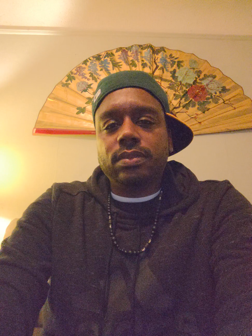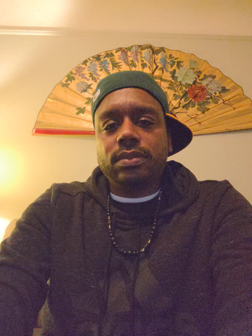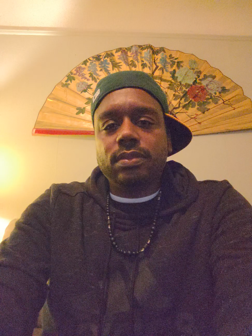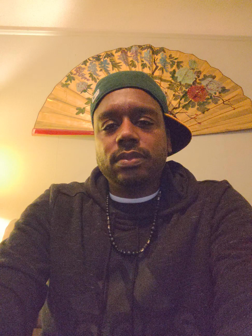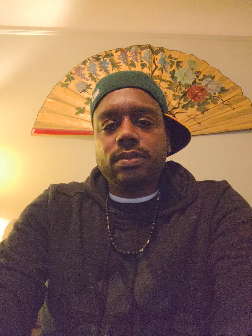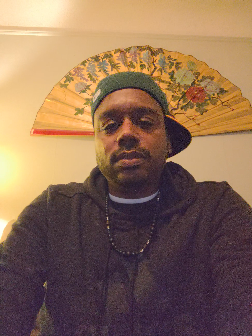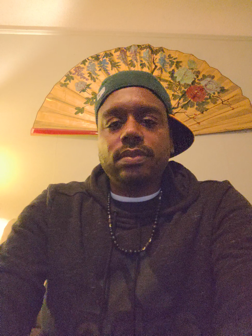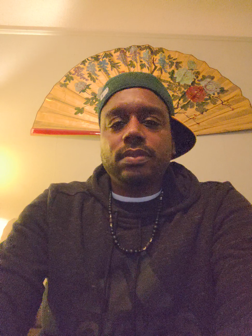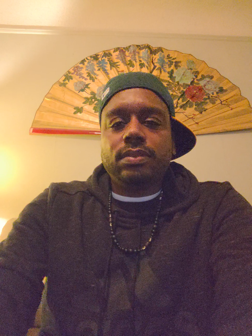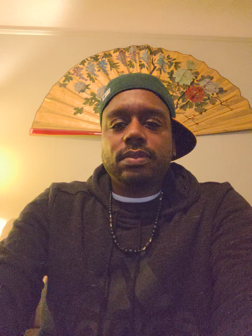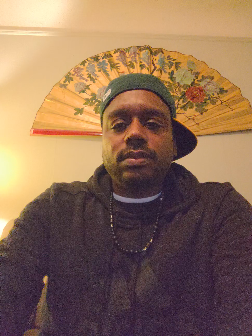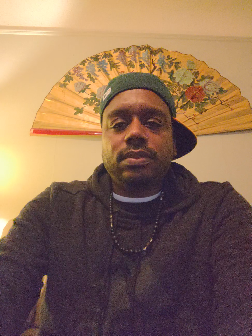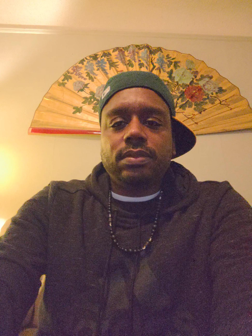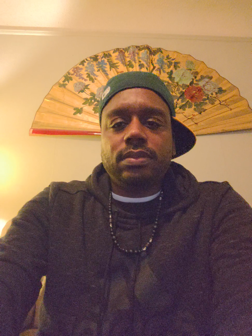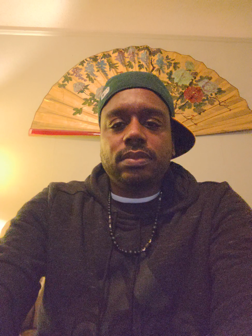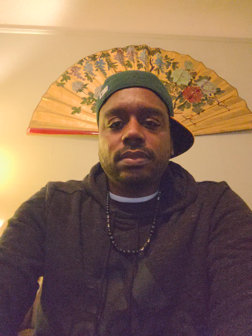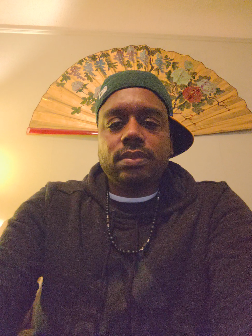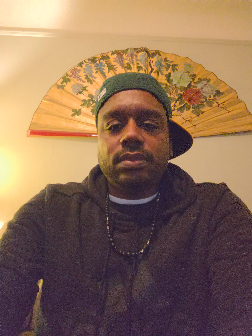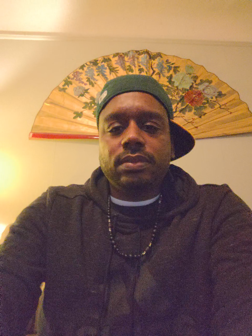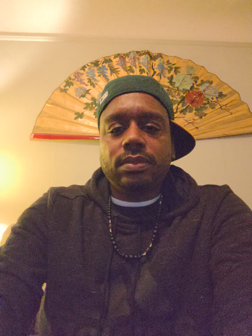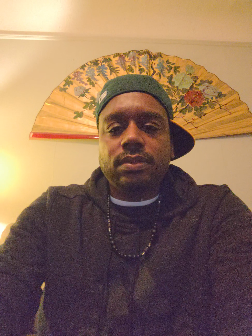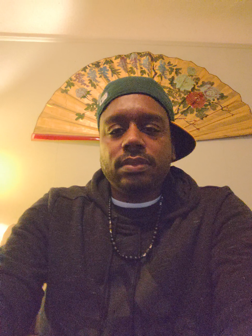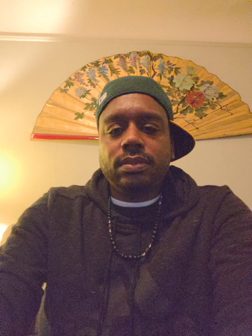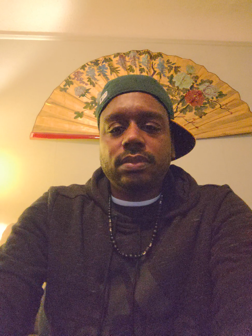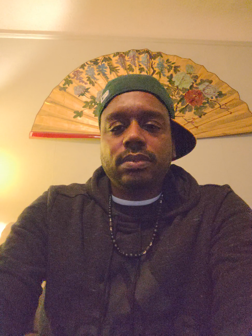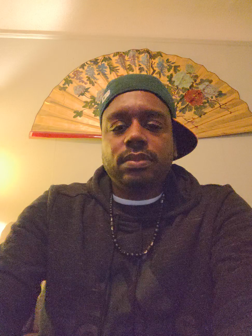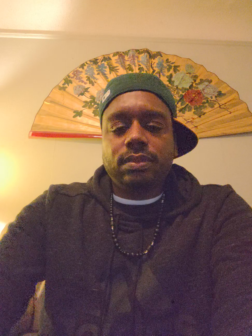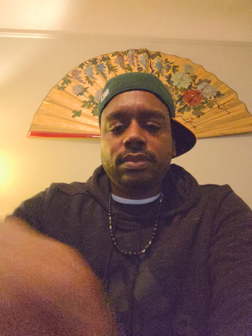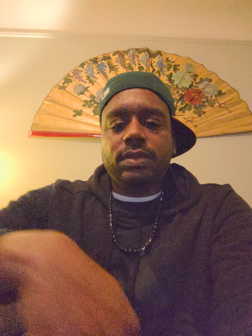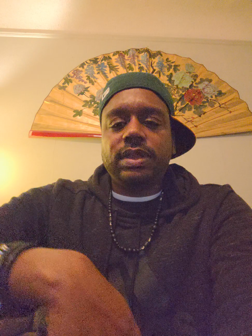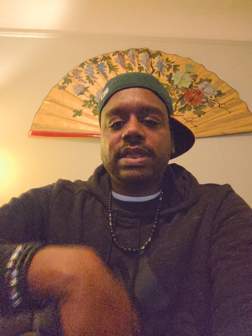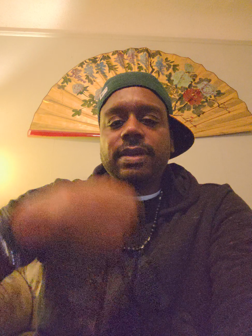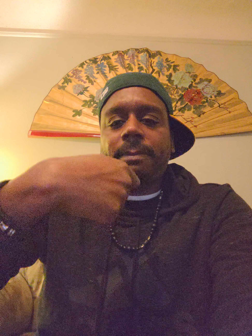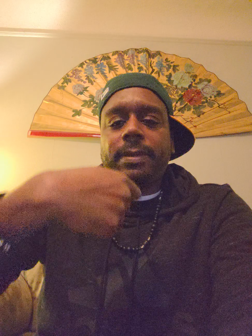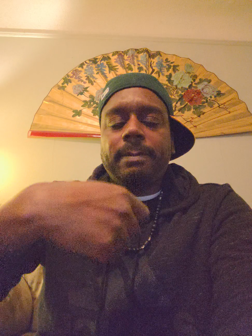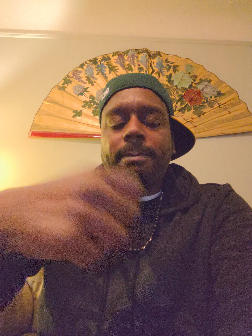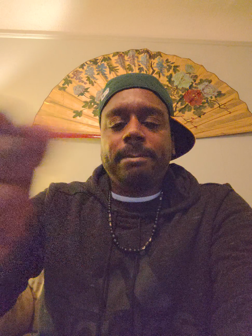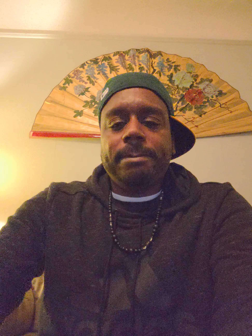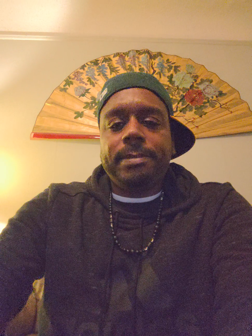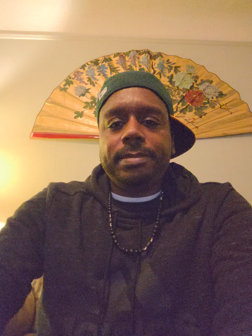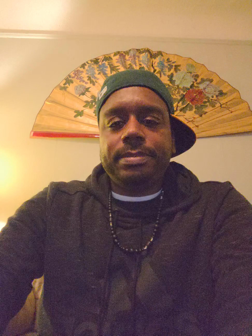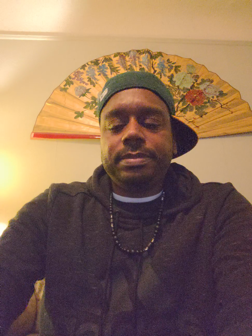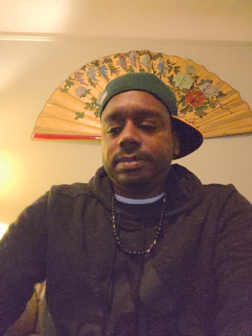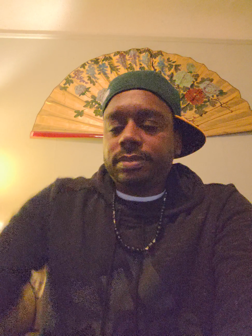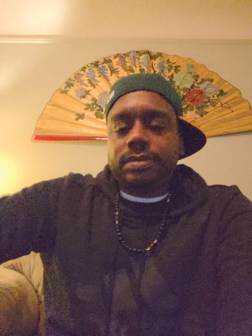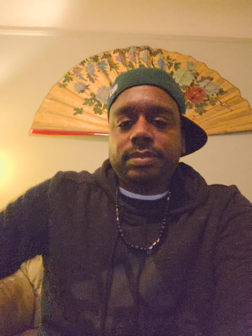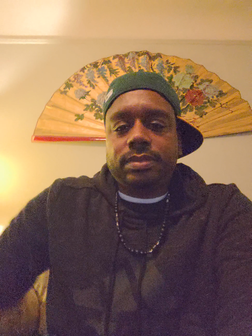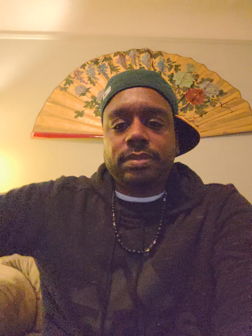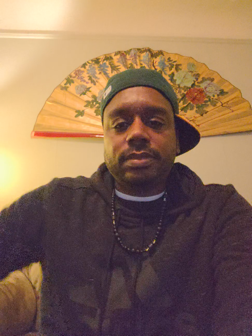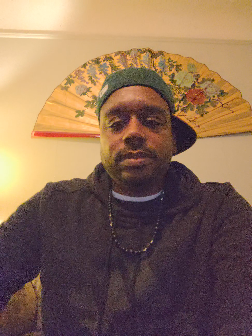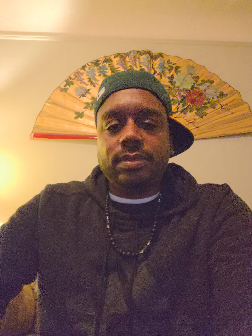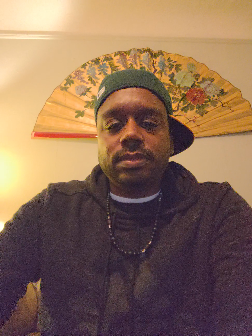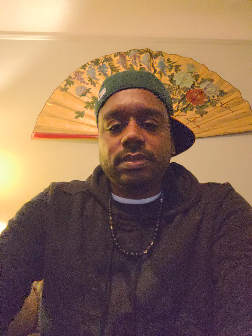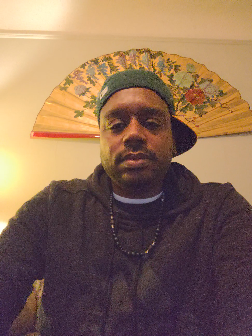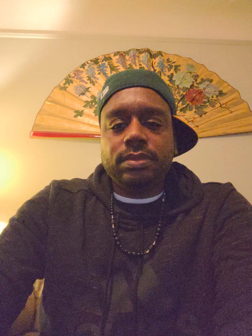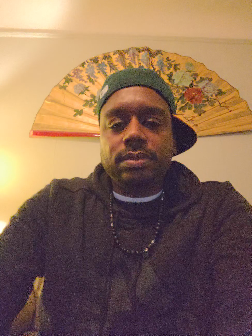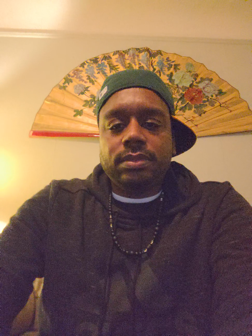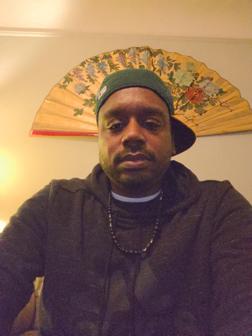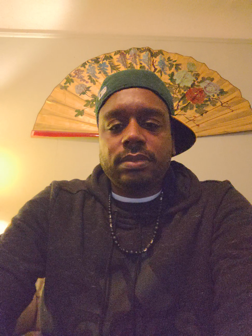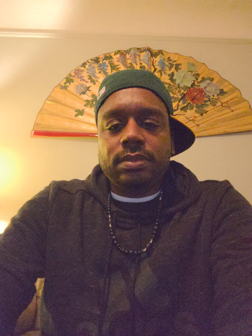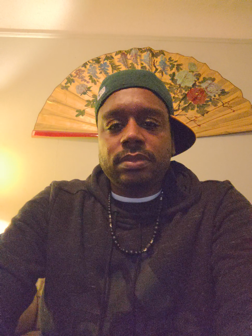zipper